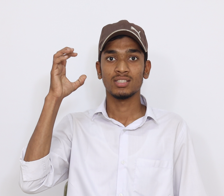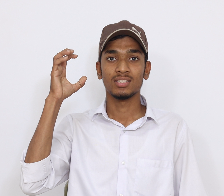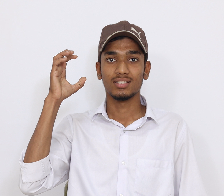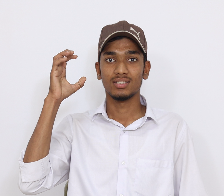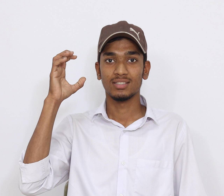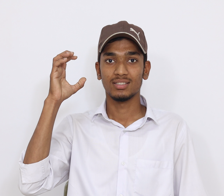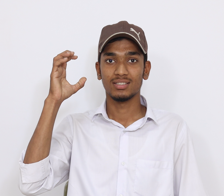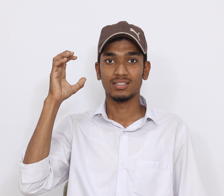stiff